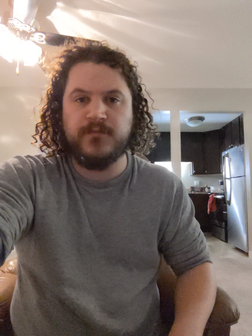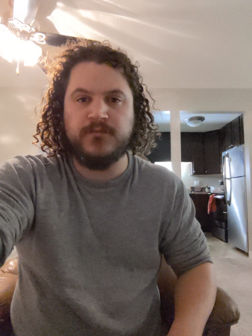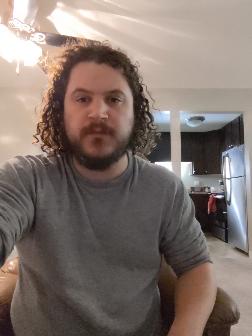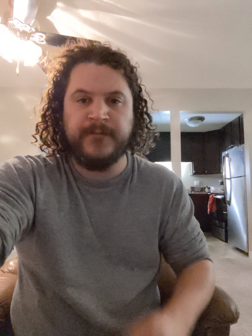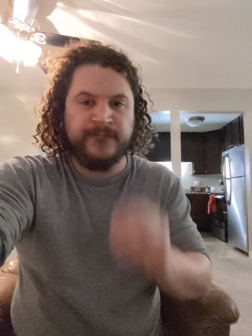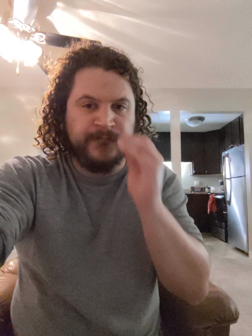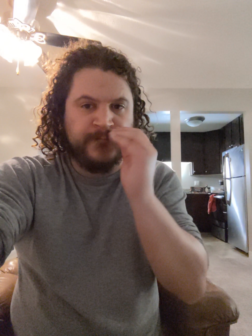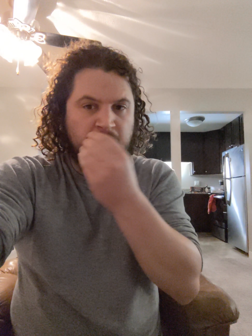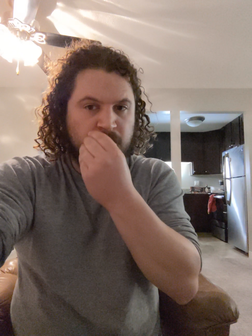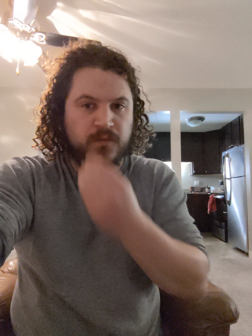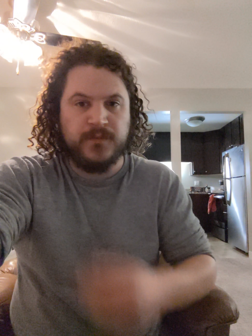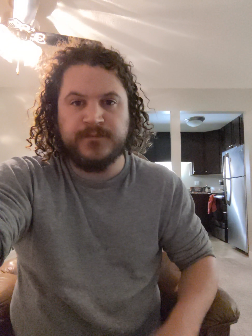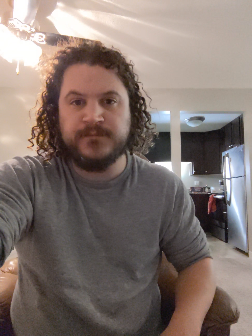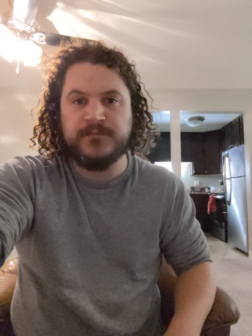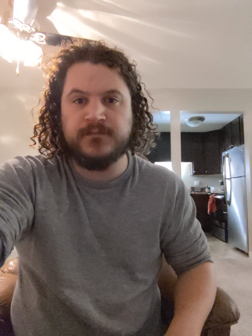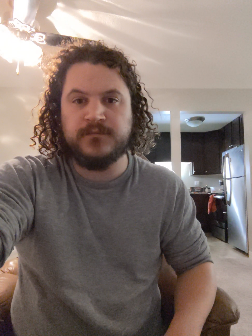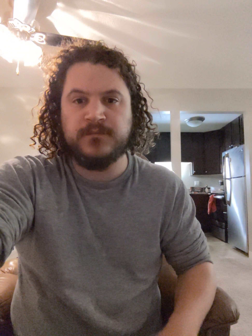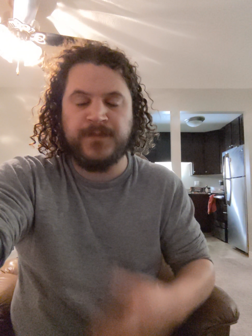flower